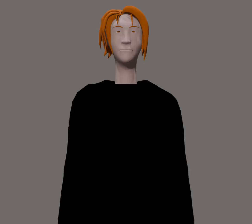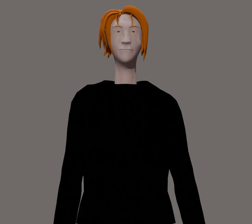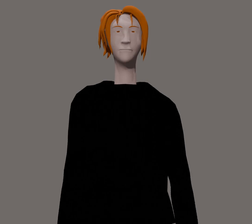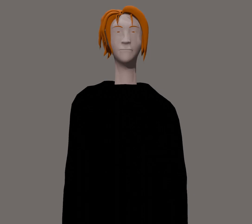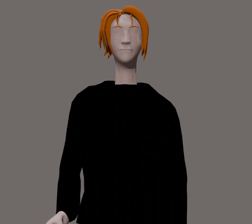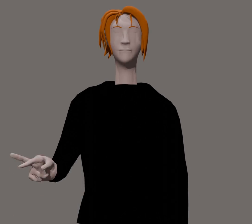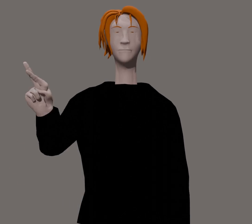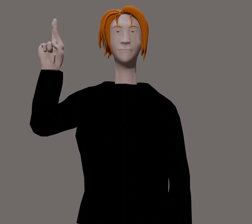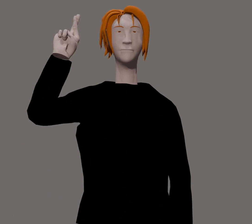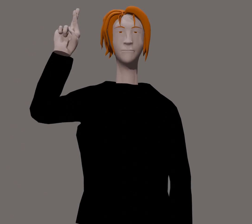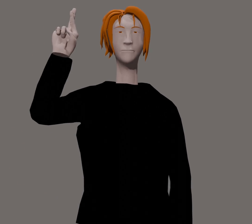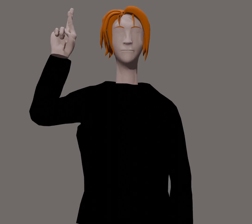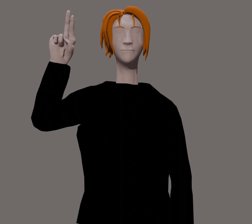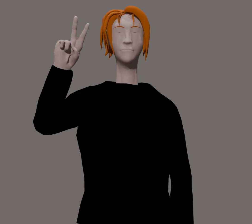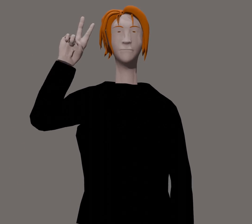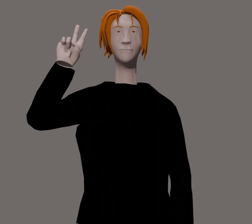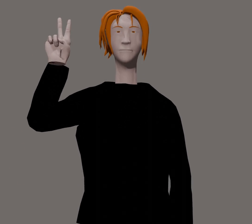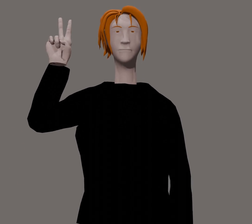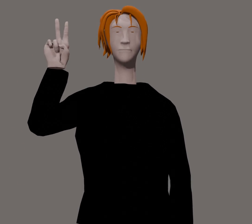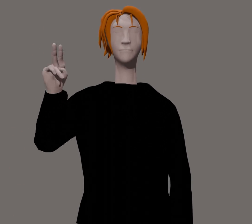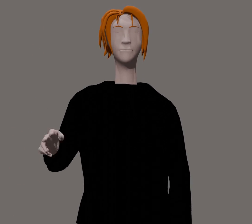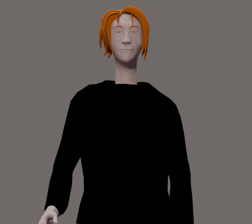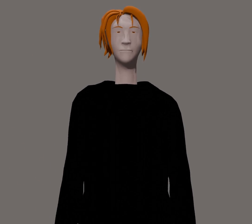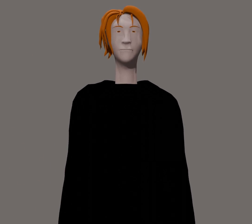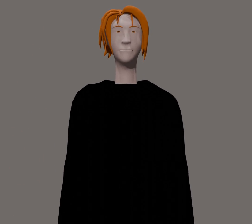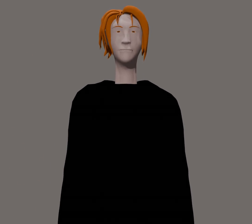Camper RV